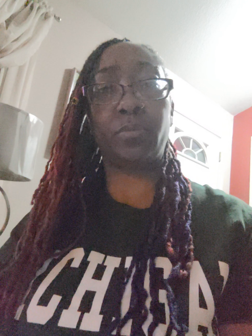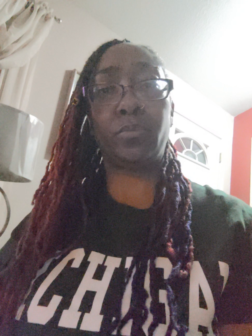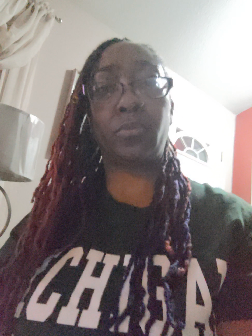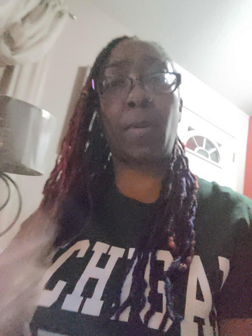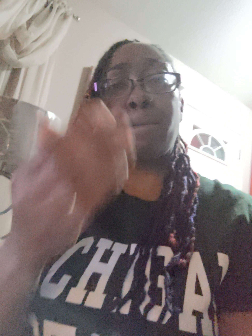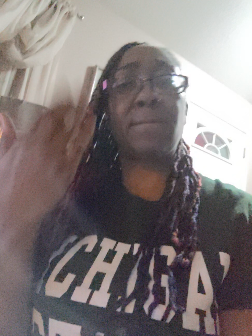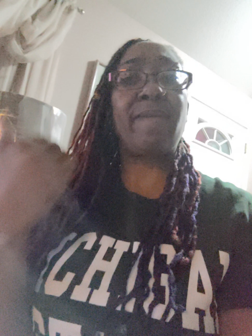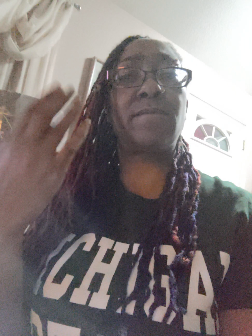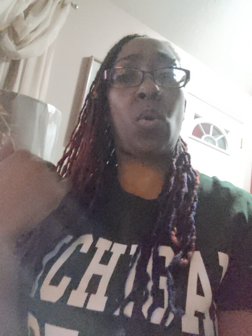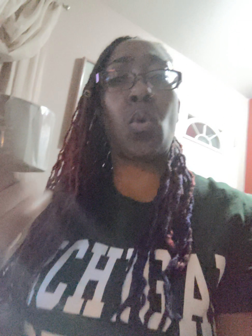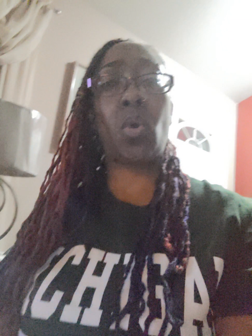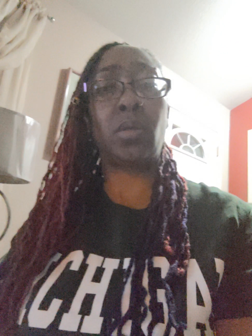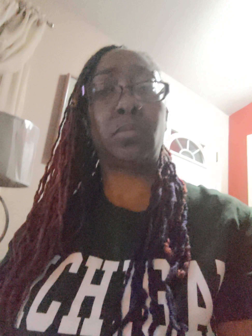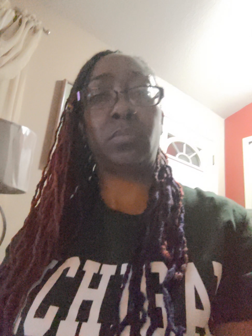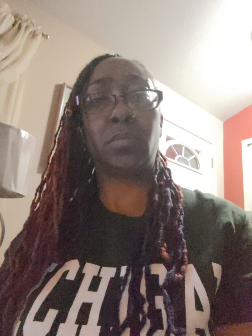before